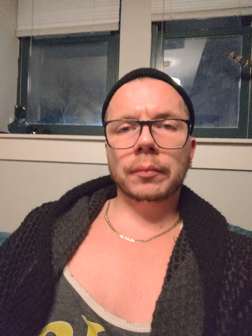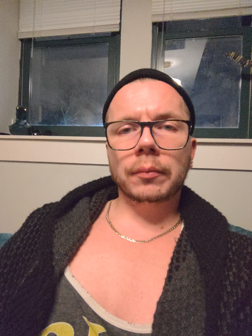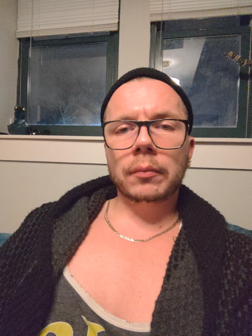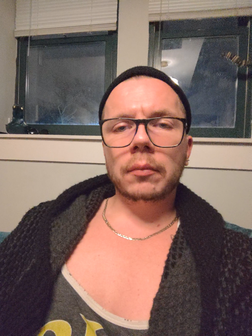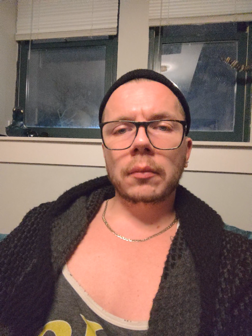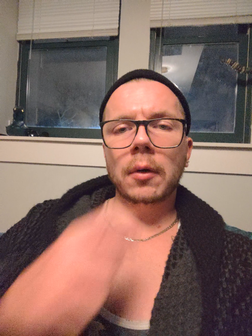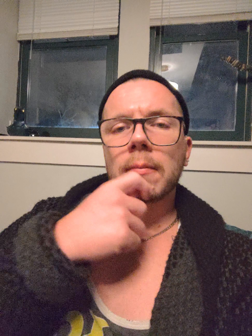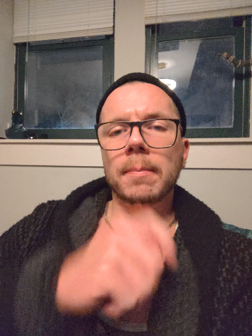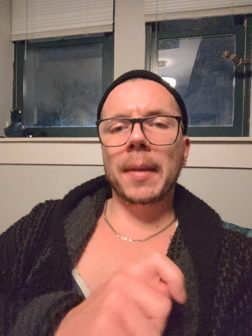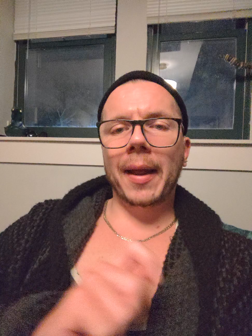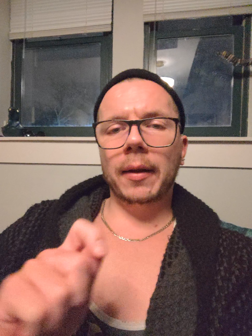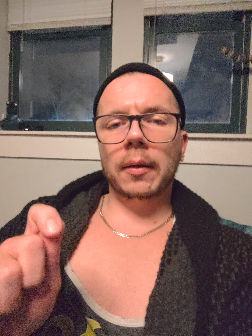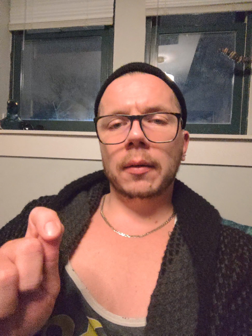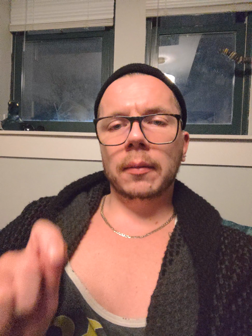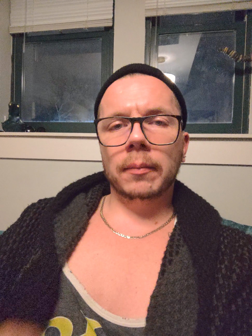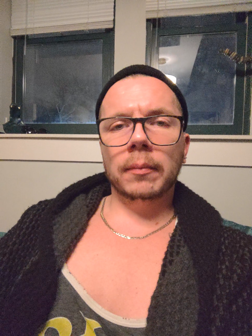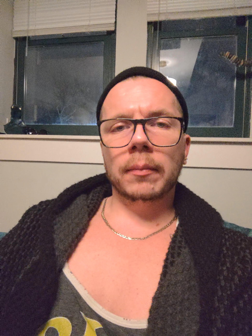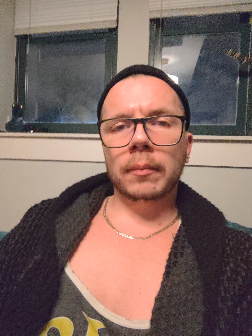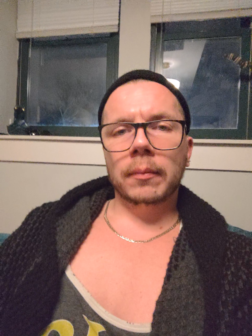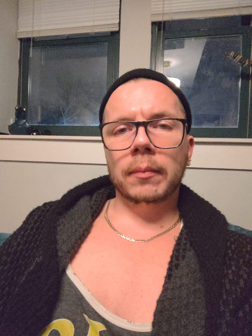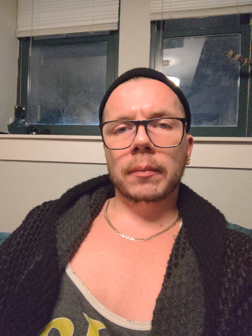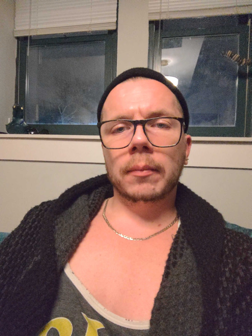pen